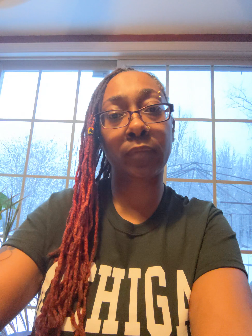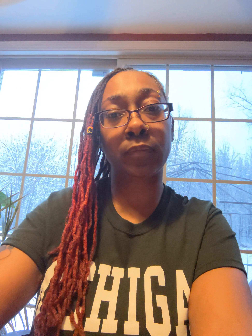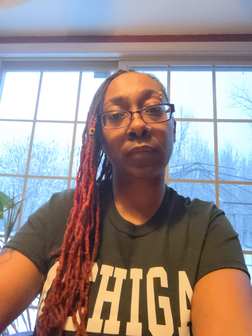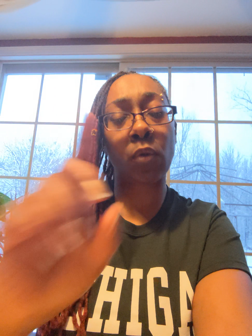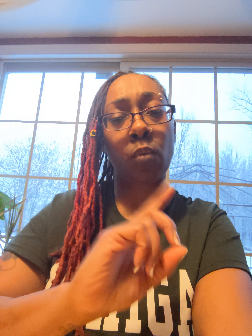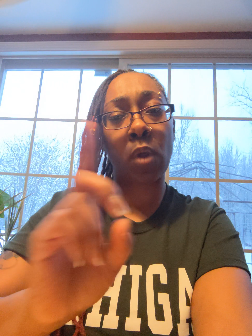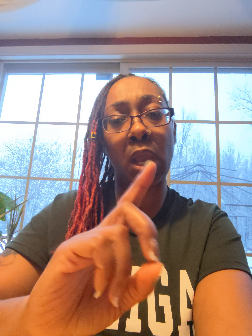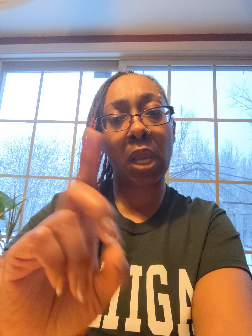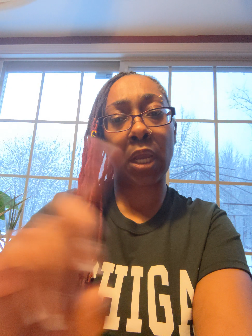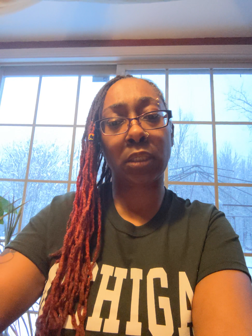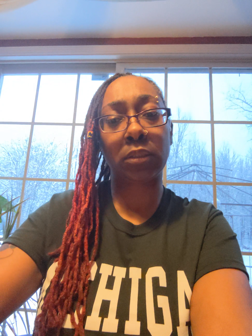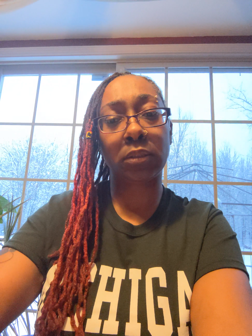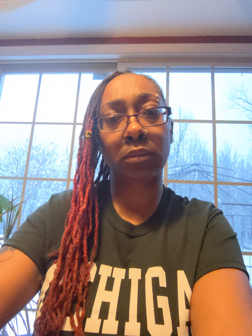where